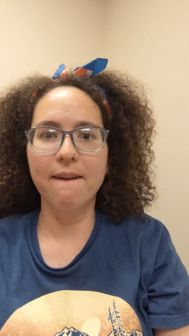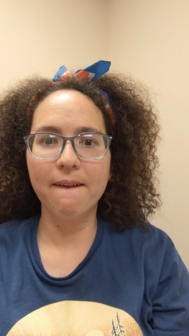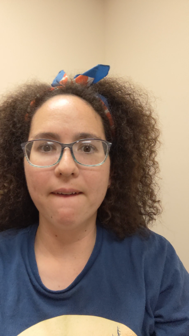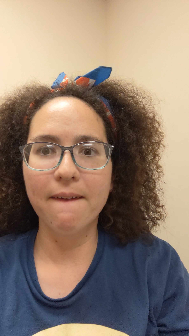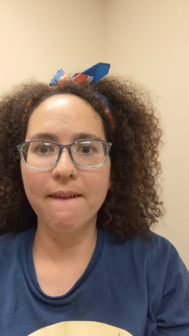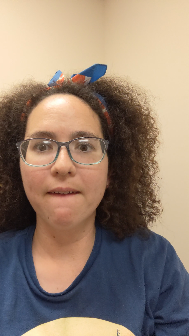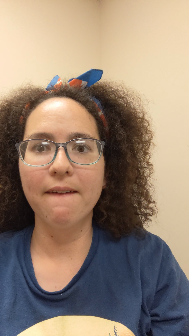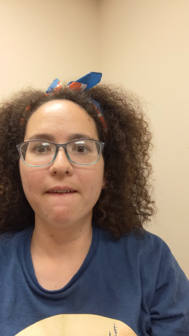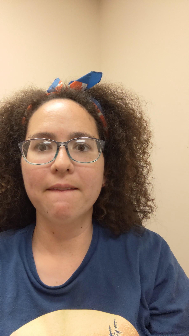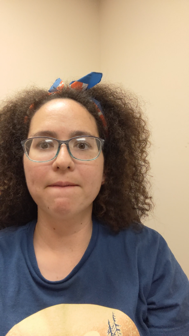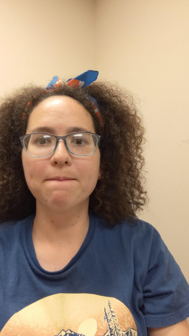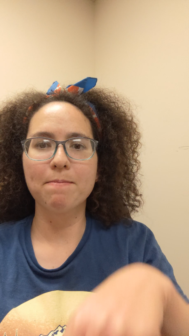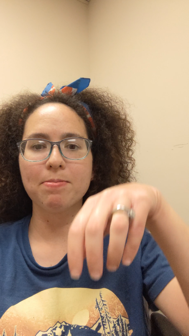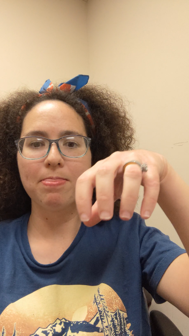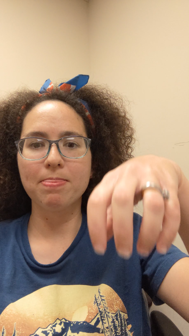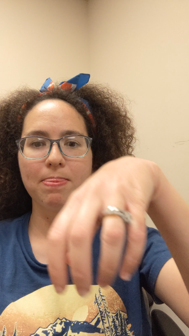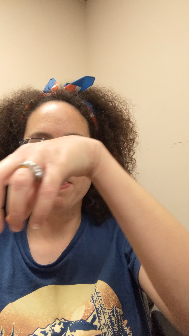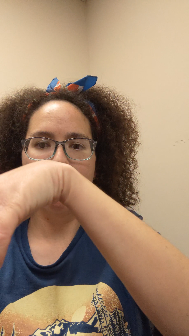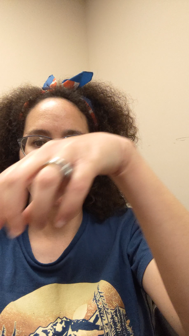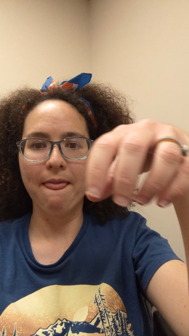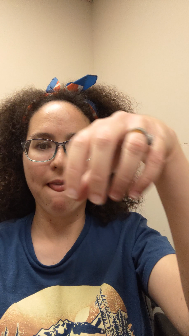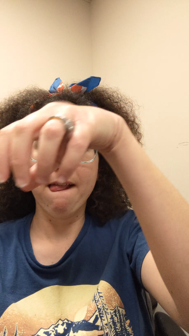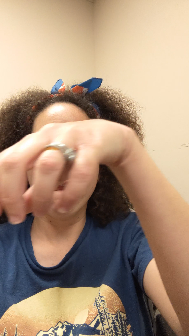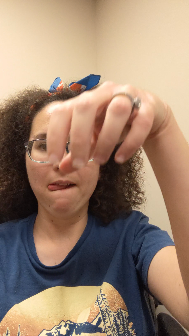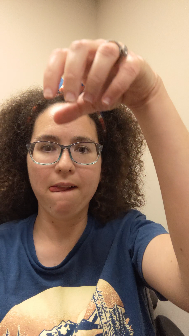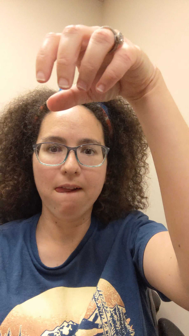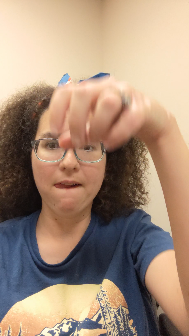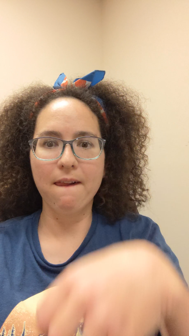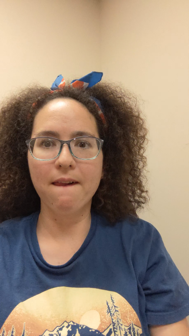block